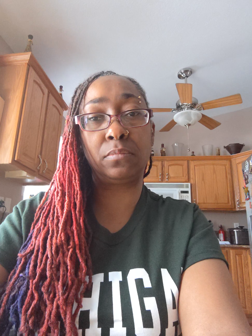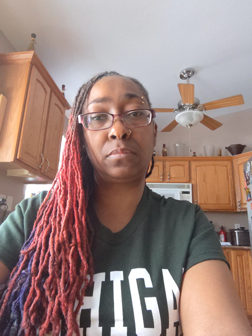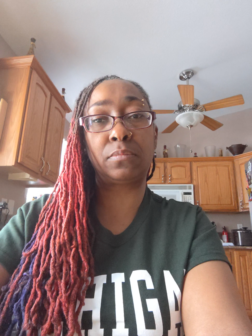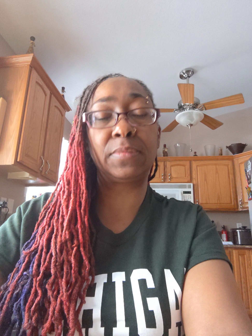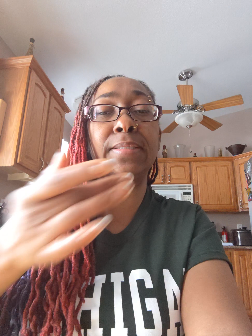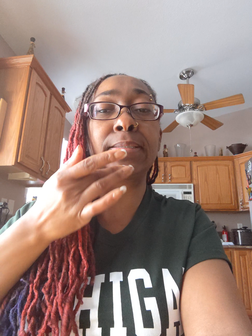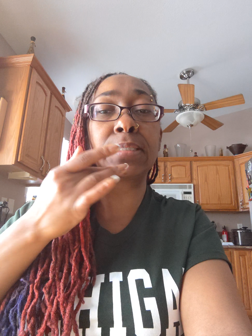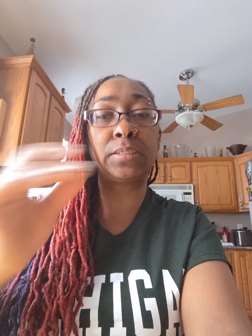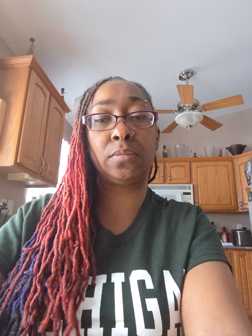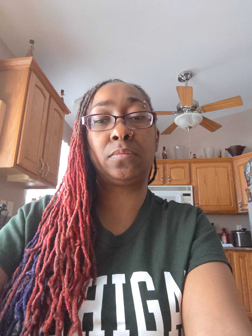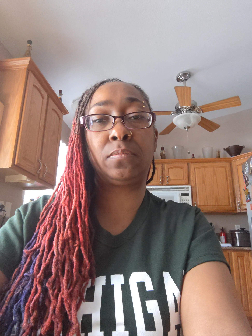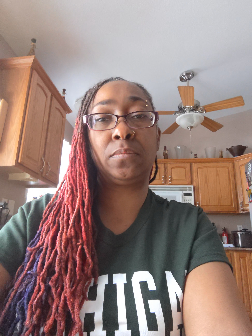taste